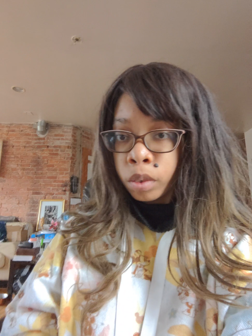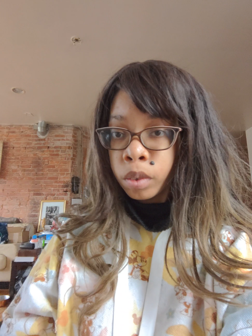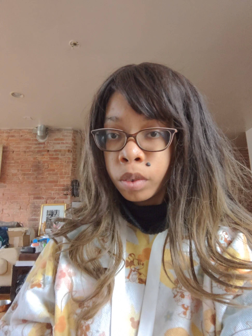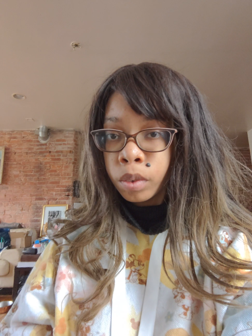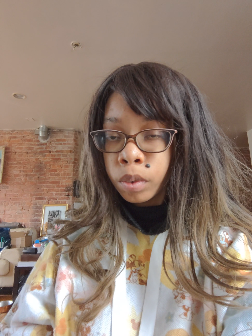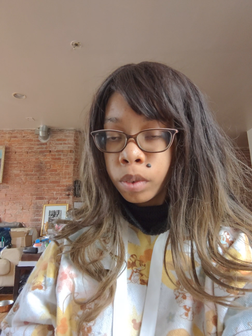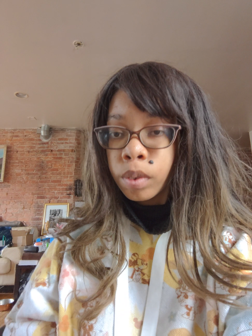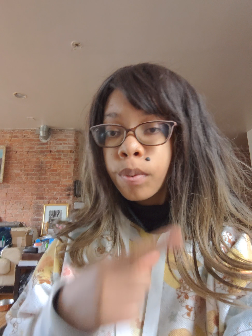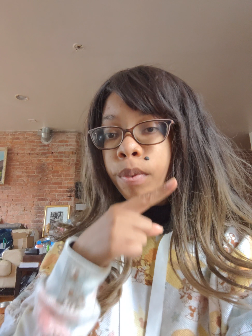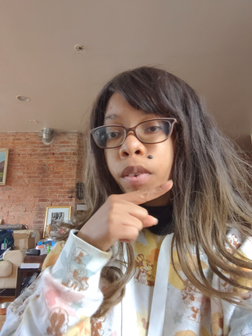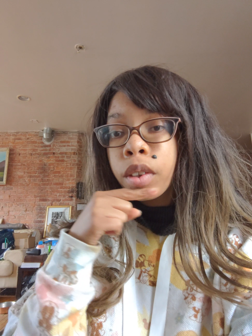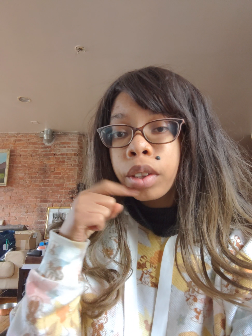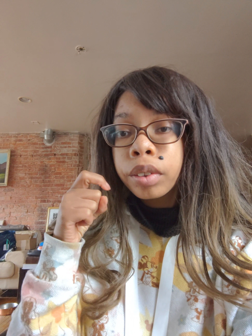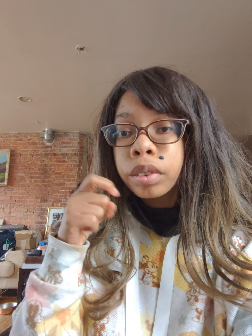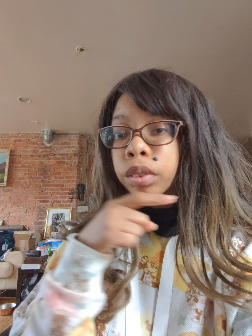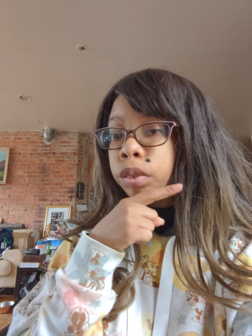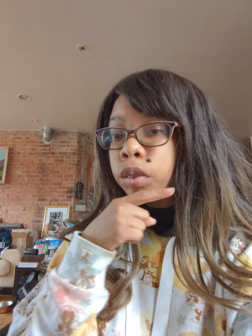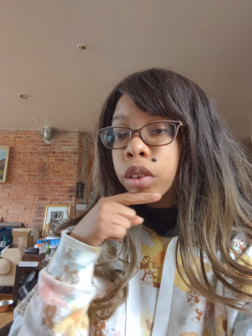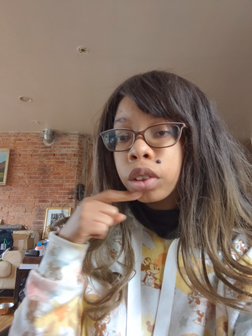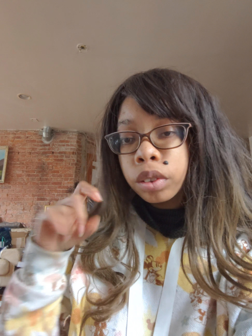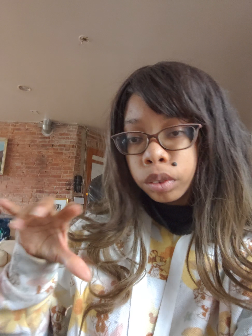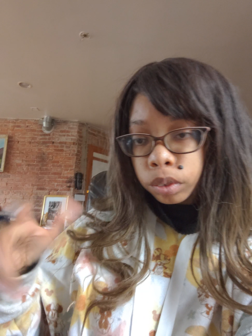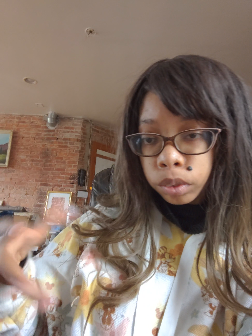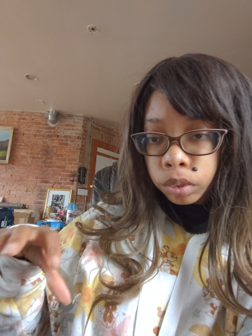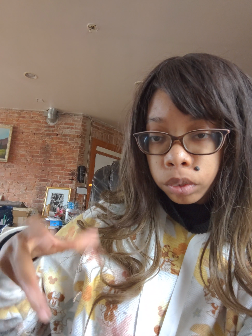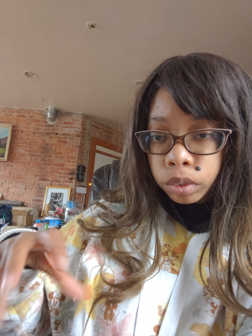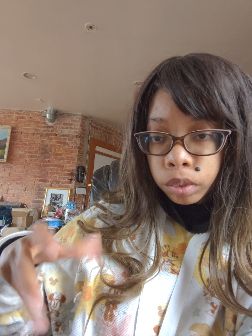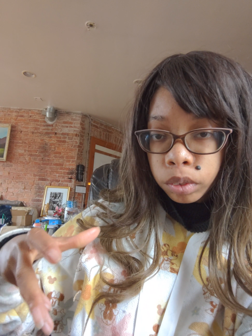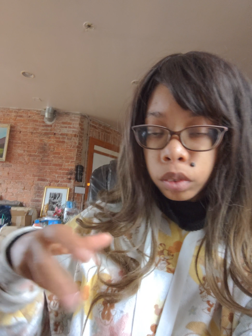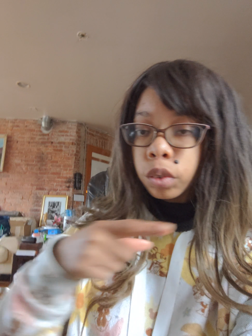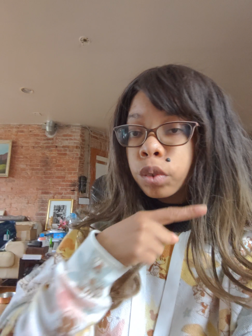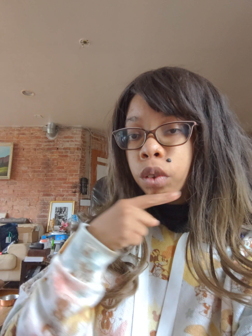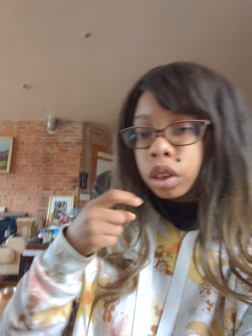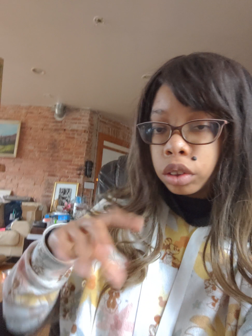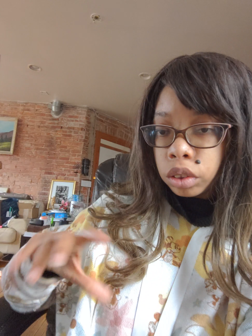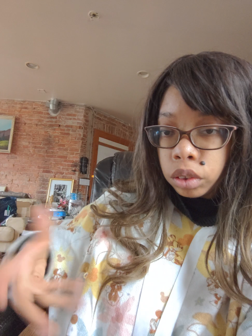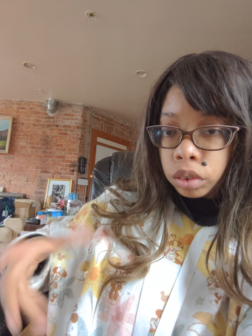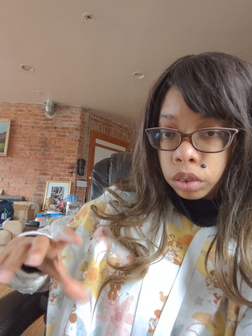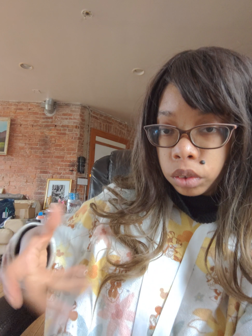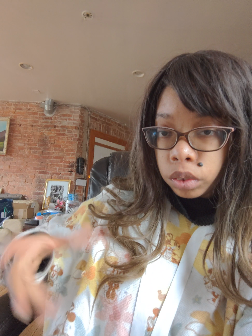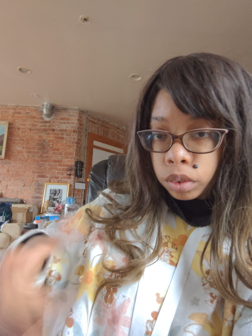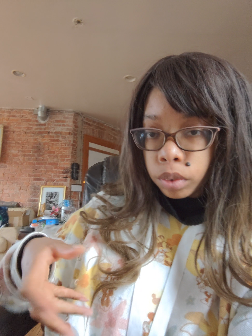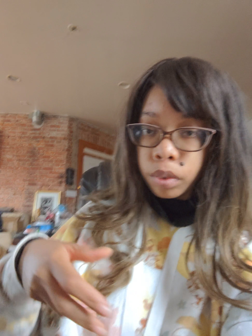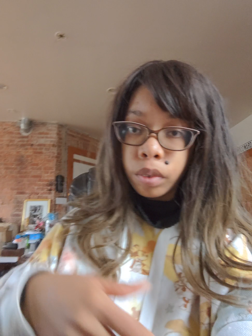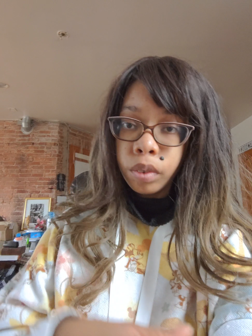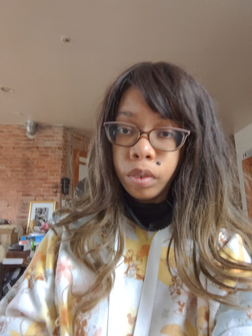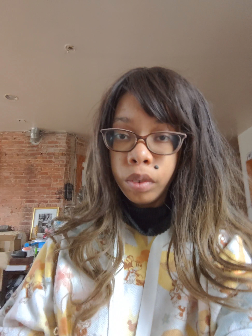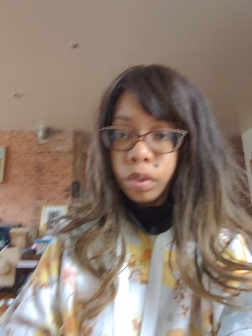dryer